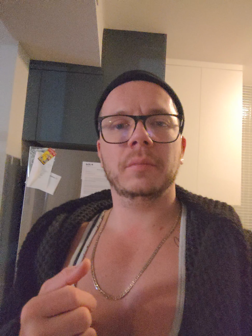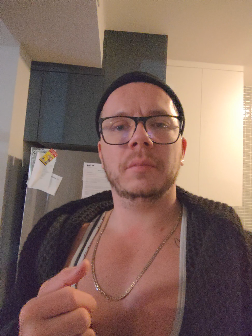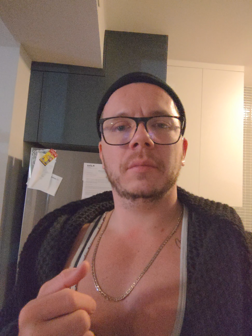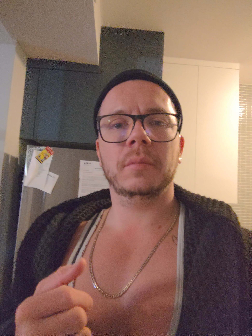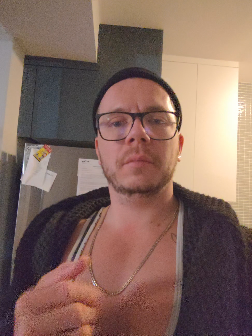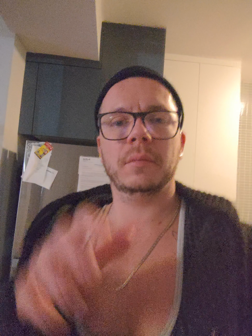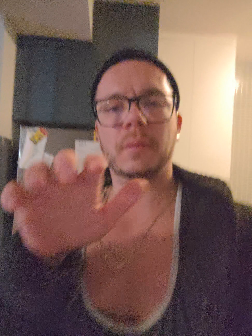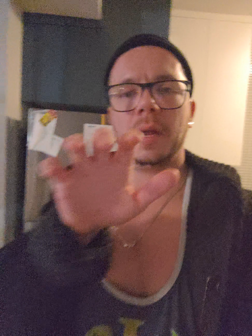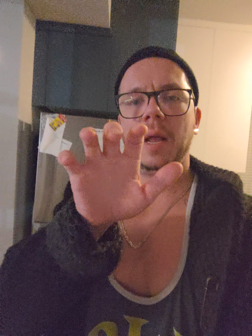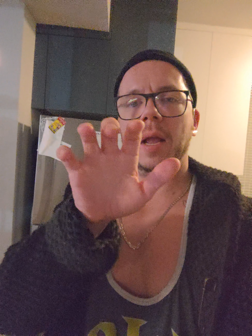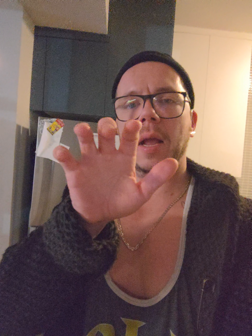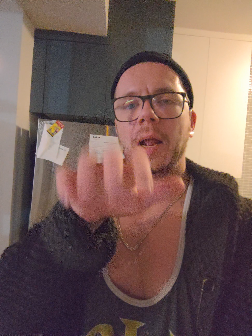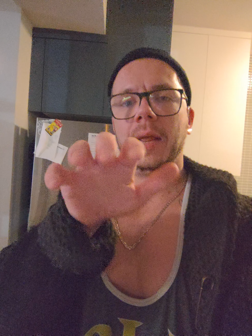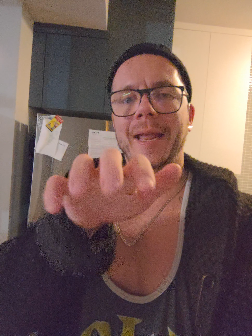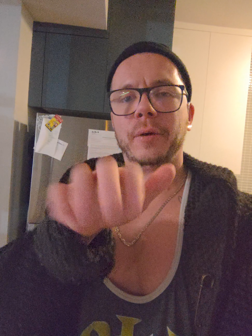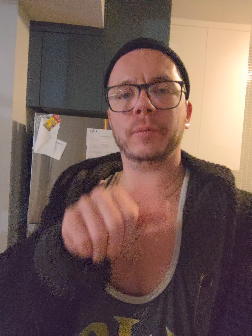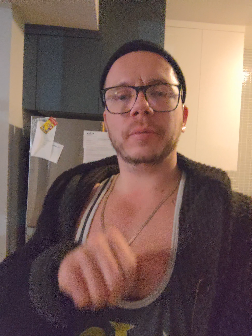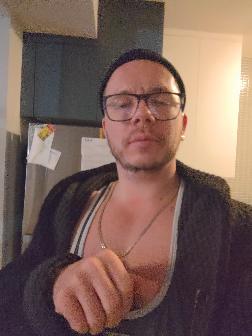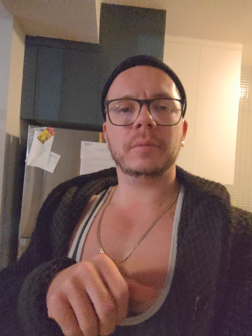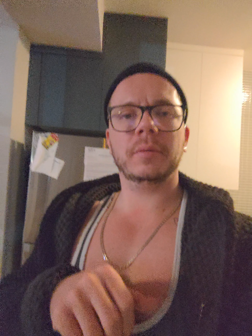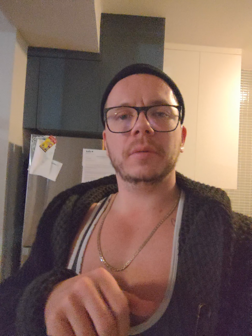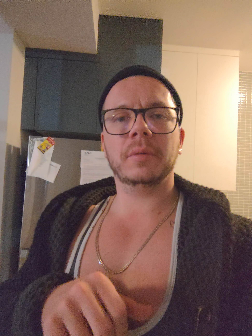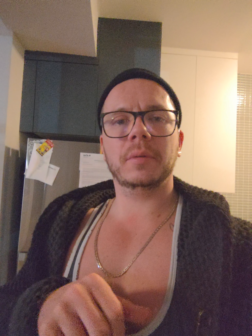alligator